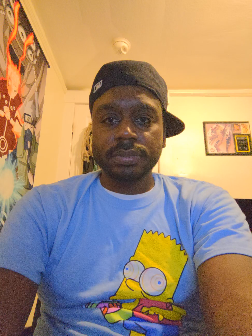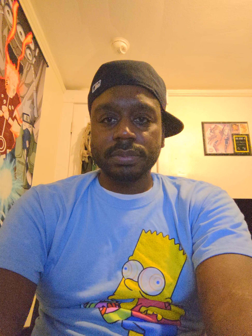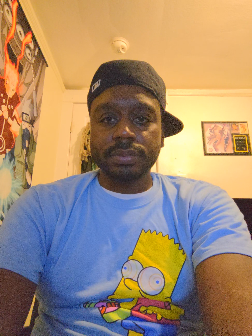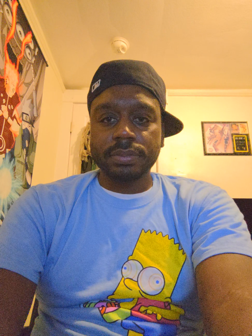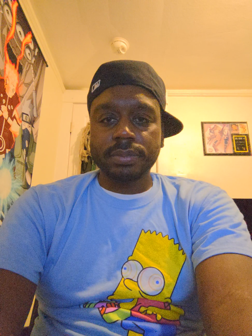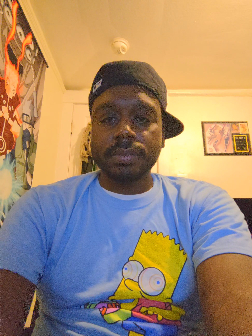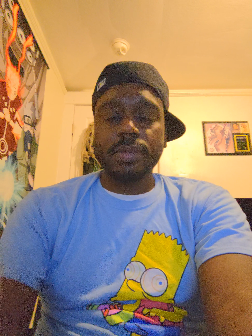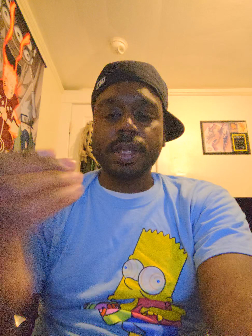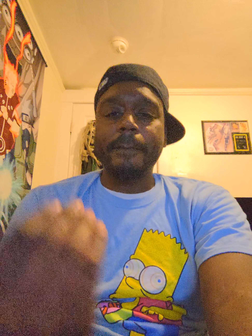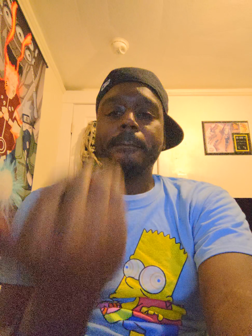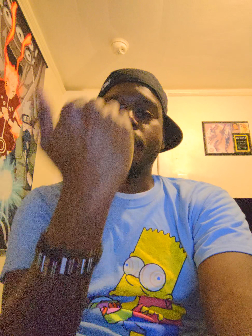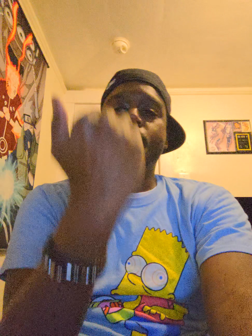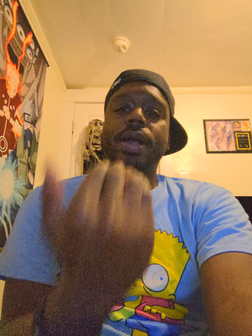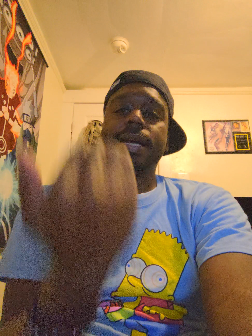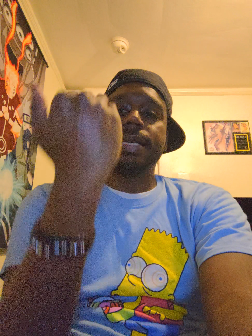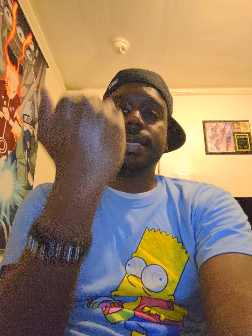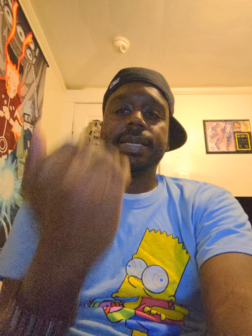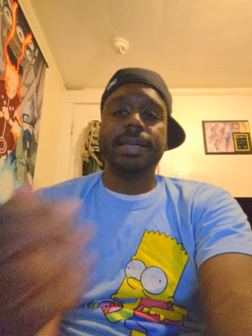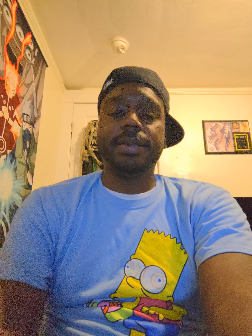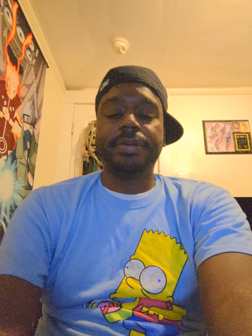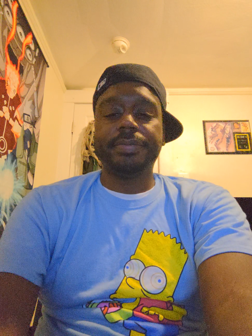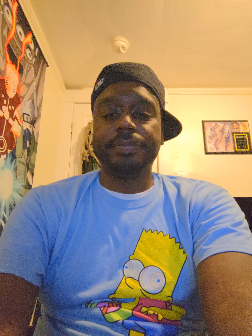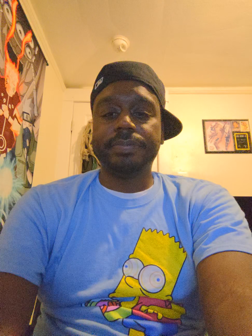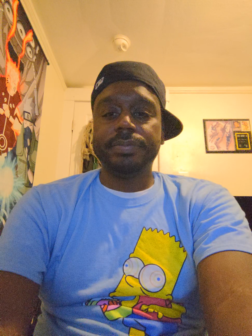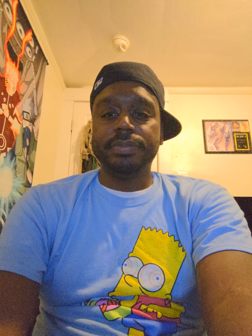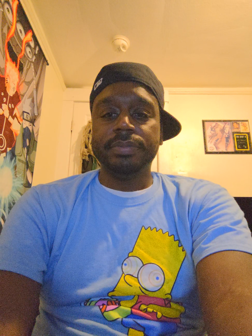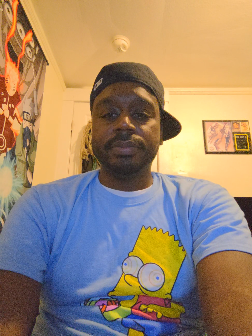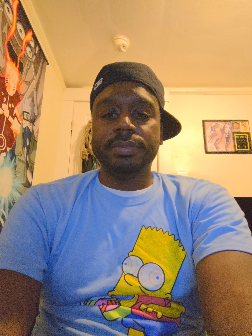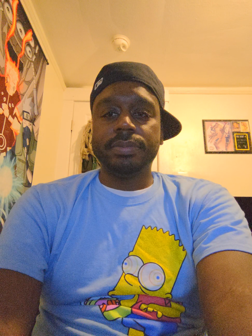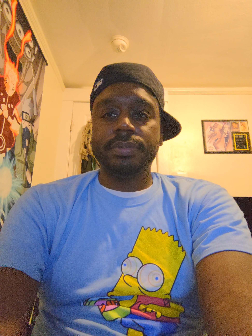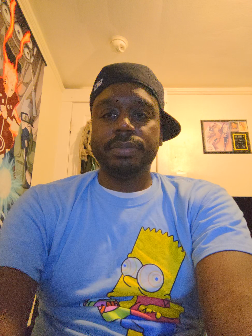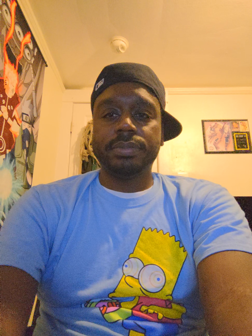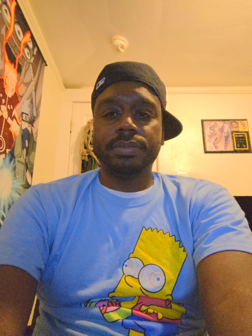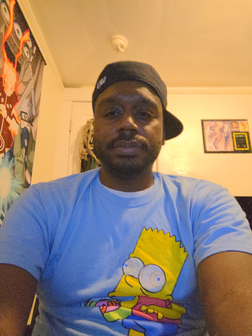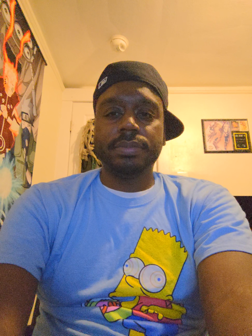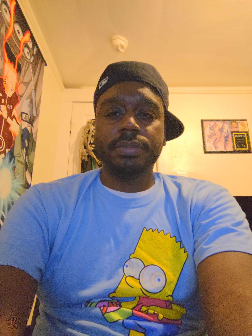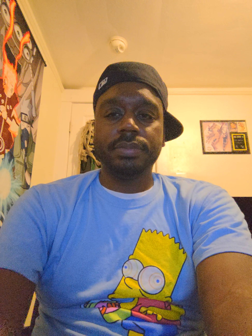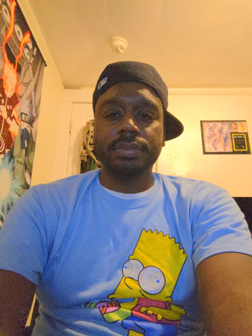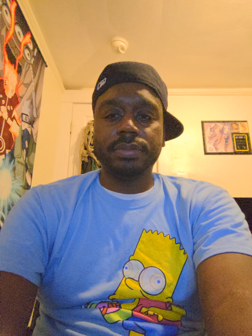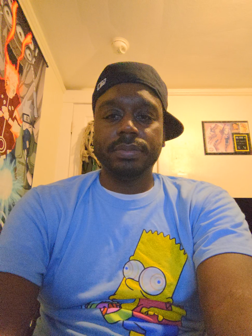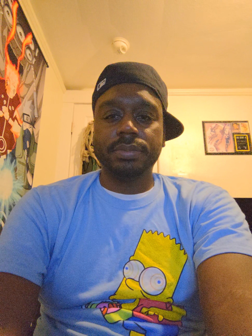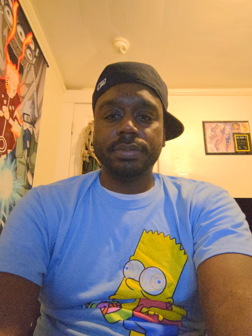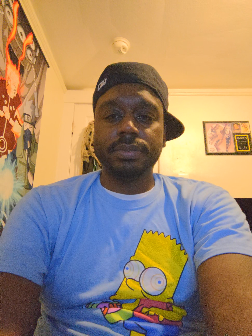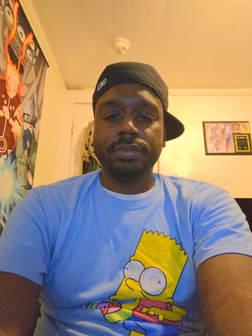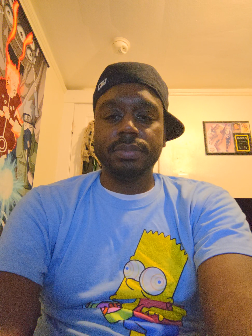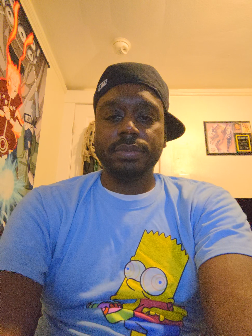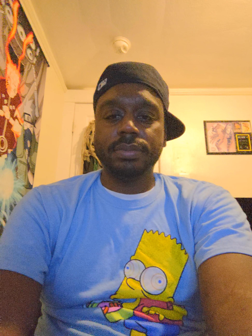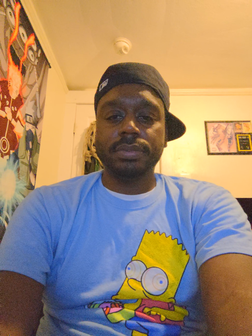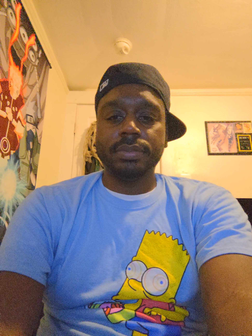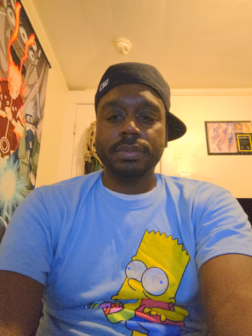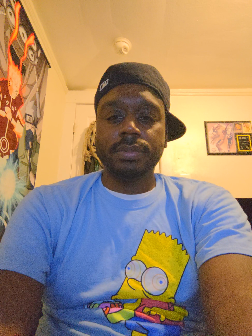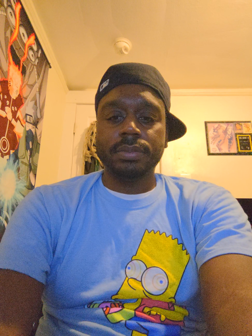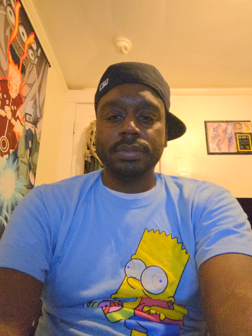morning